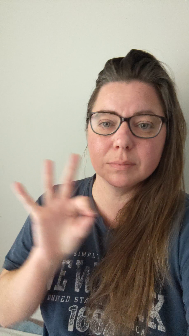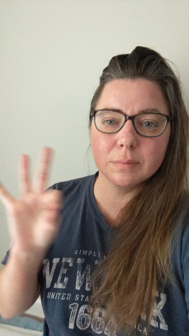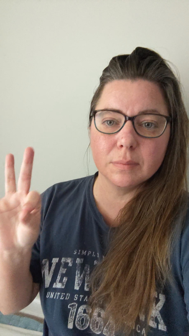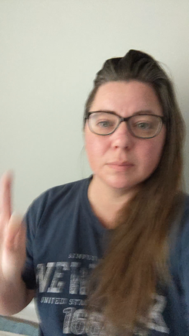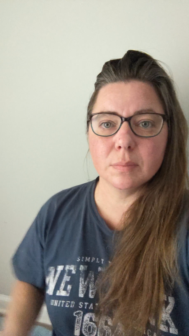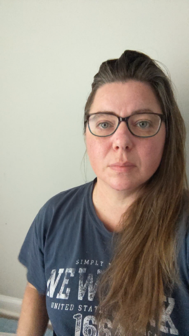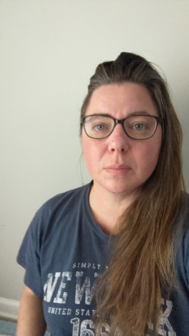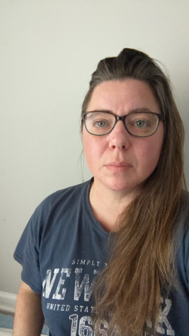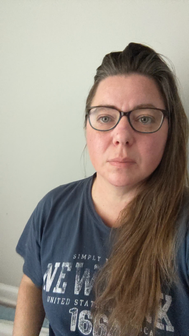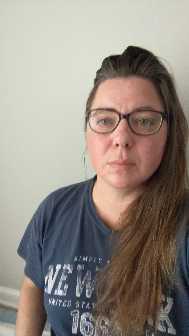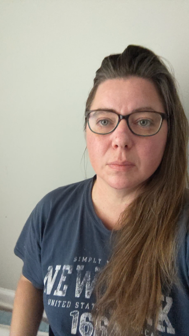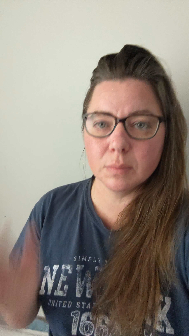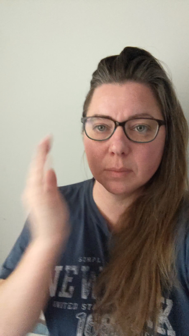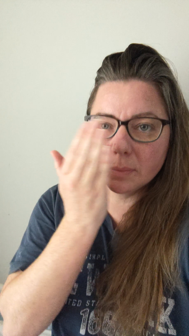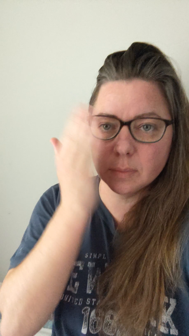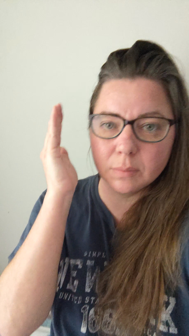peekaboo